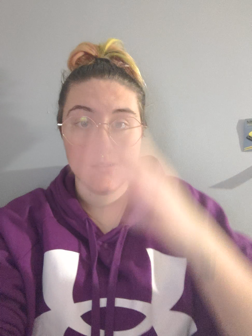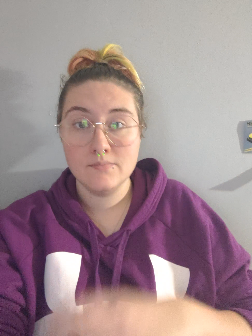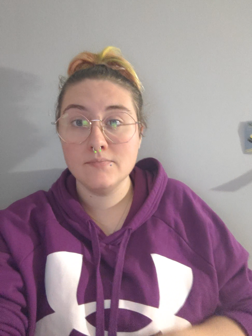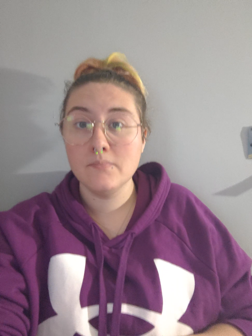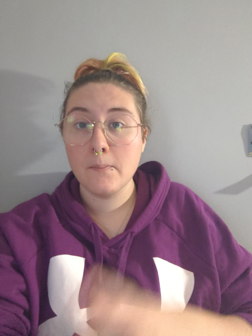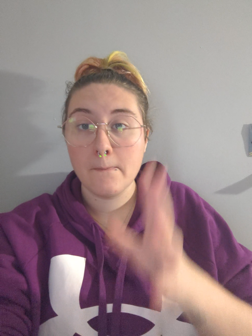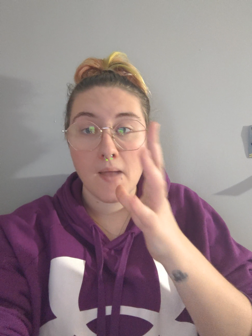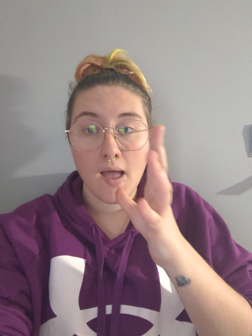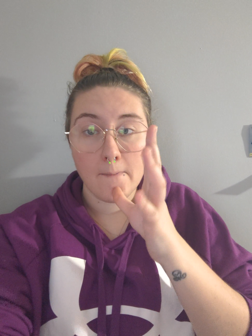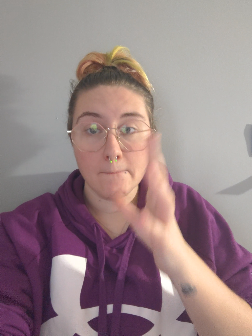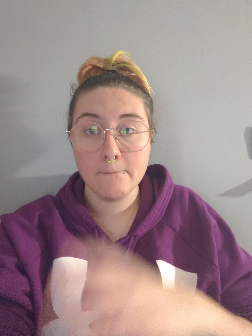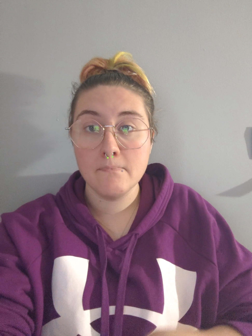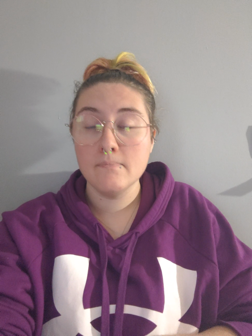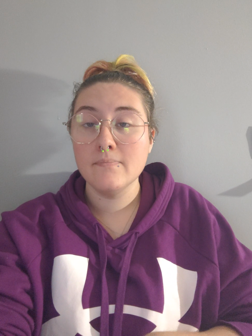mom